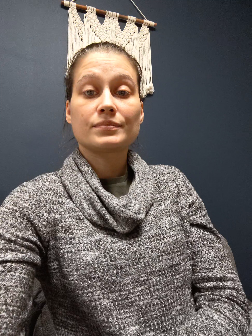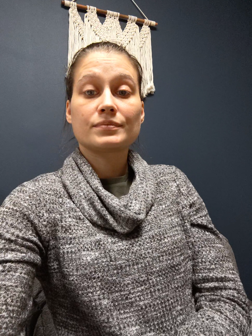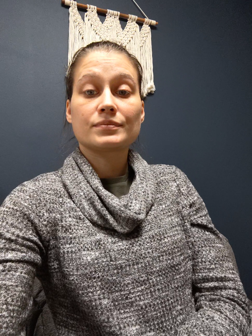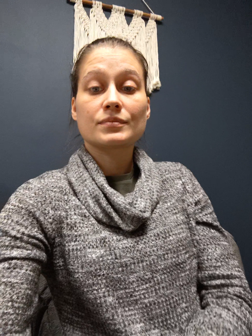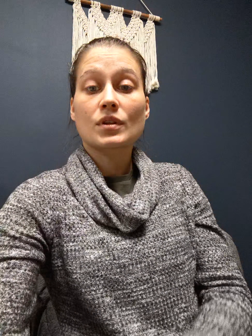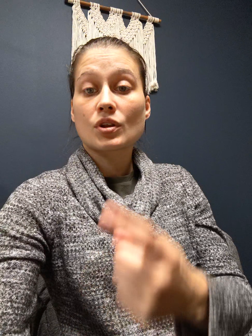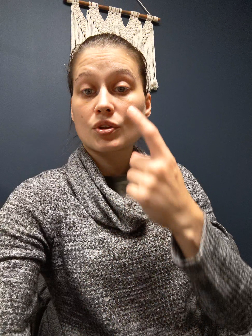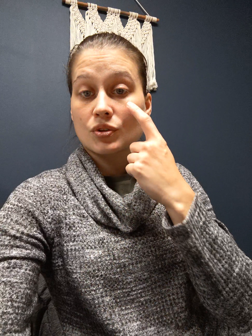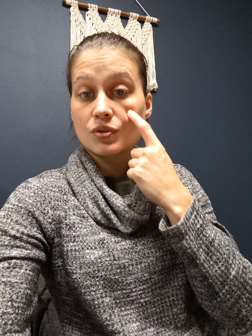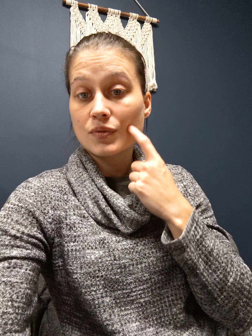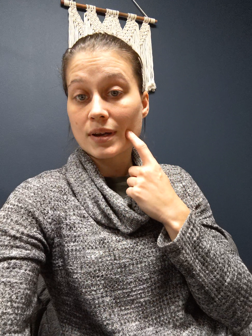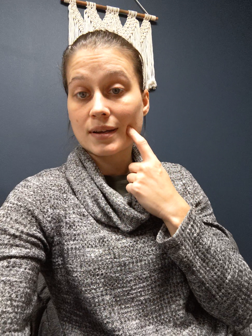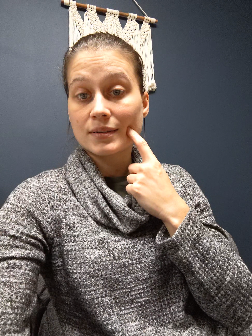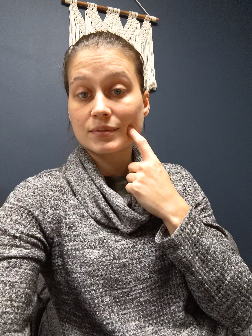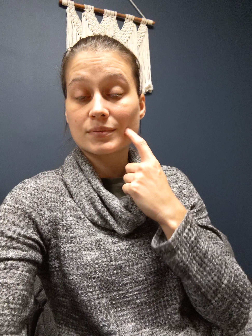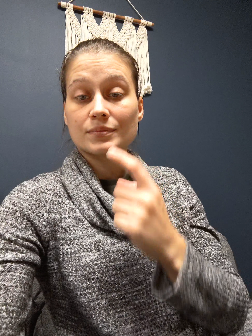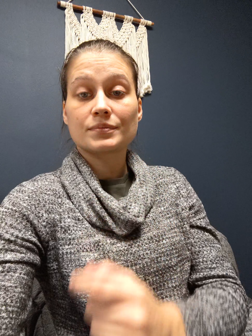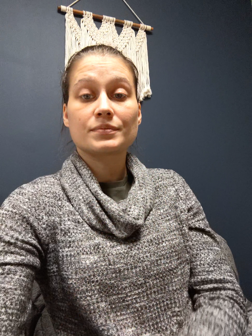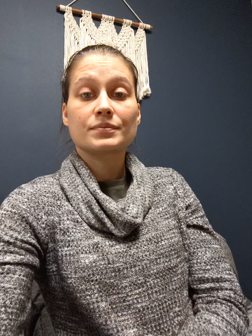cry